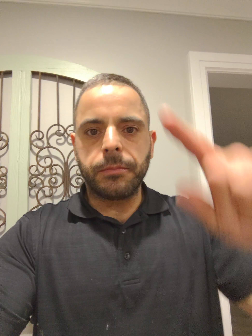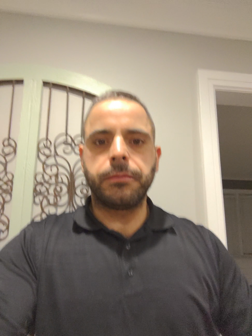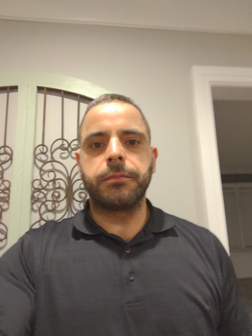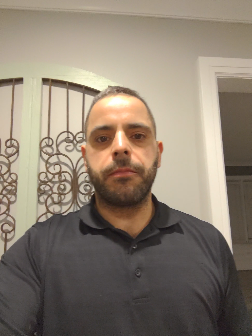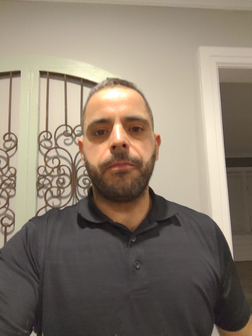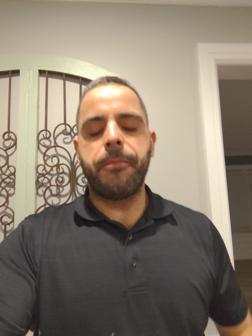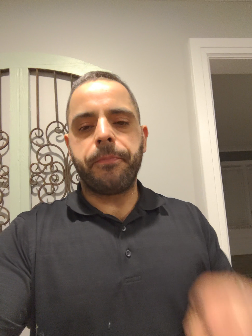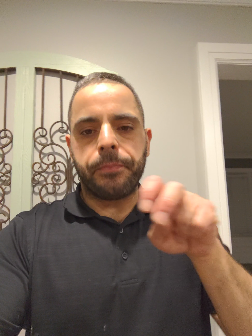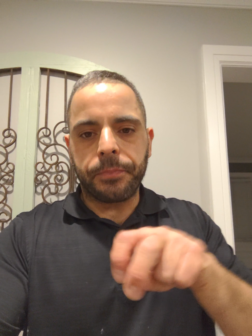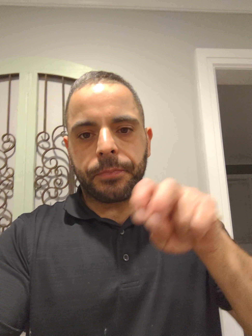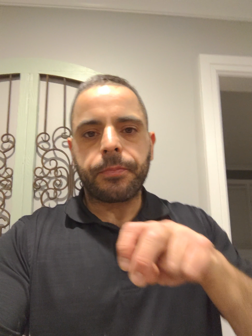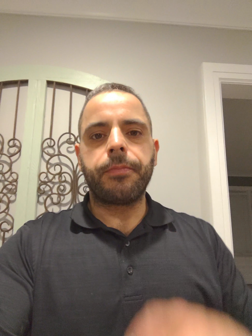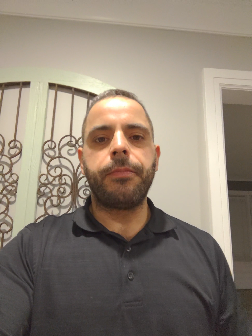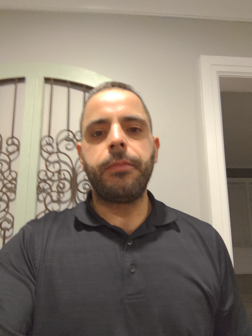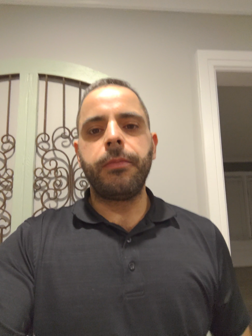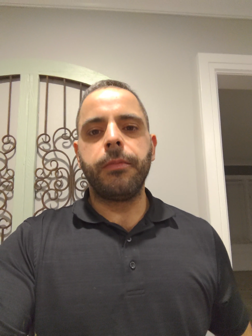chair